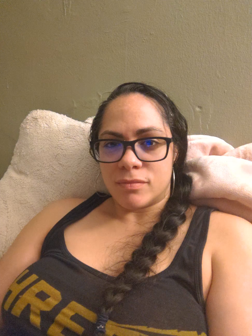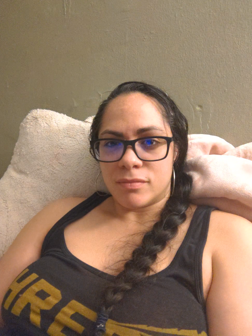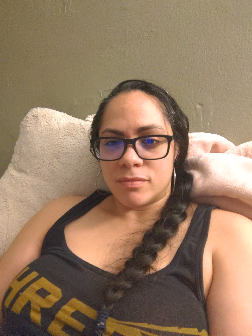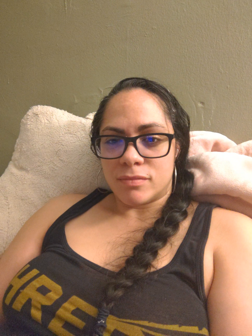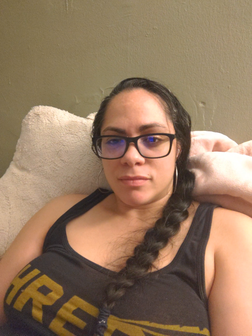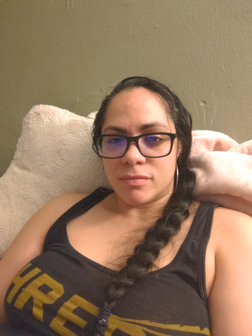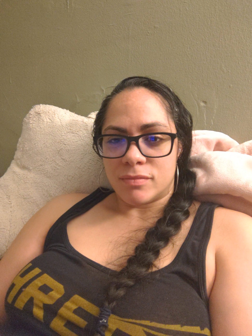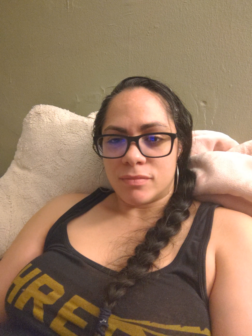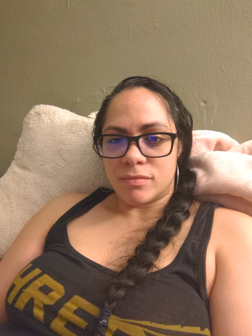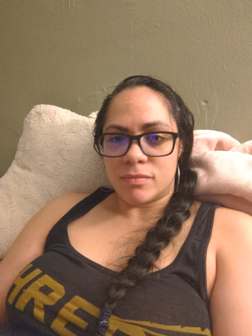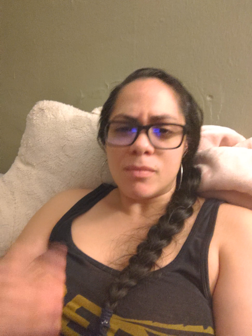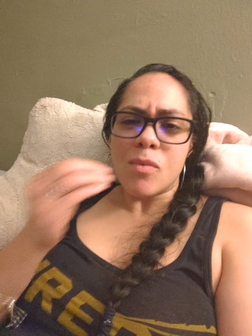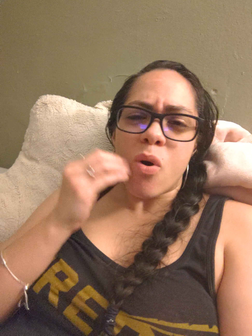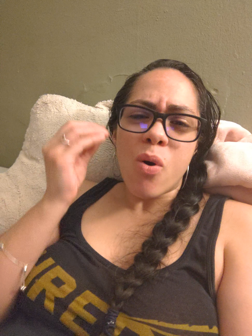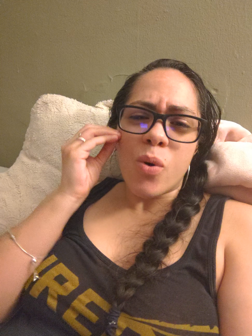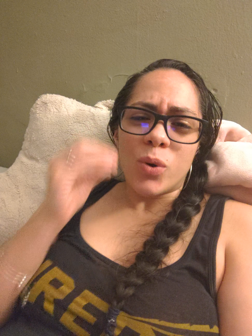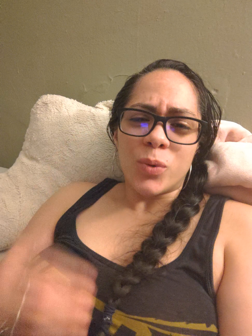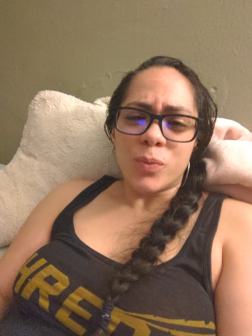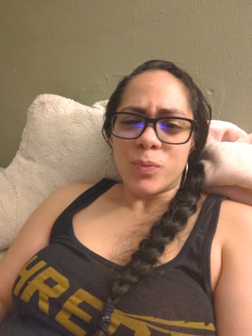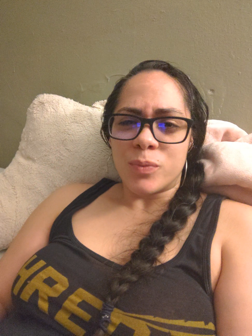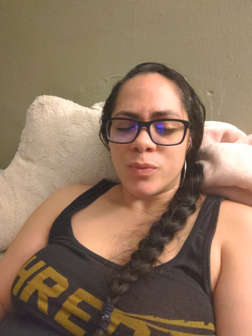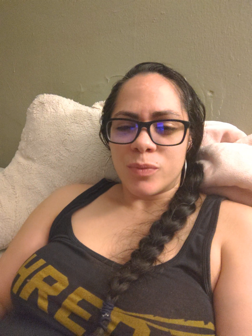home